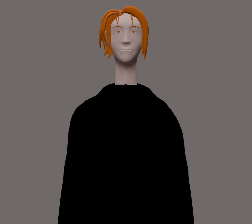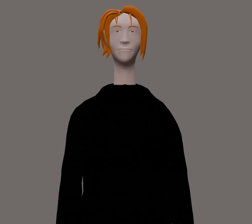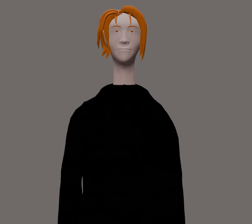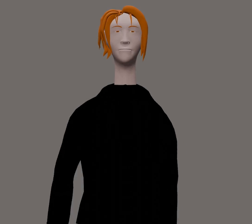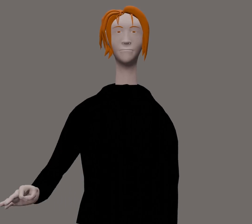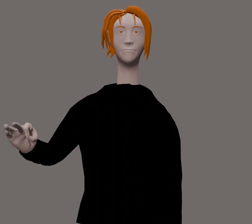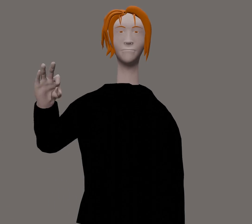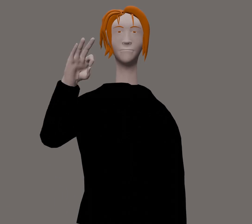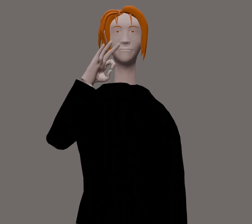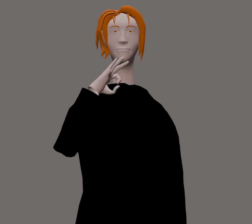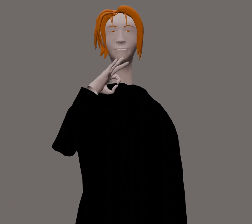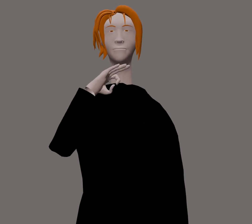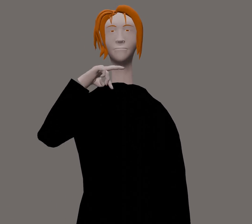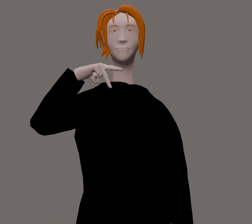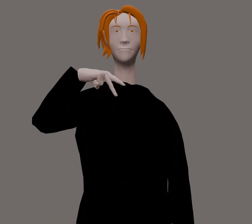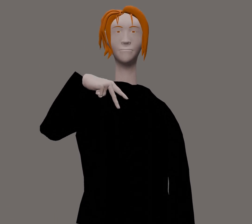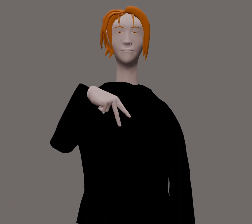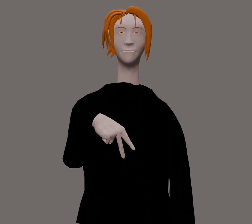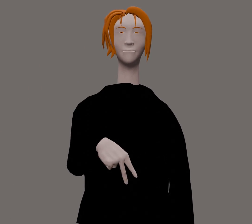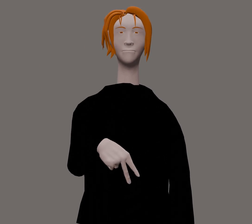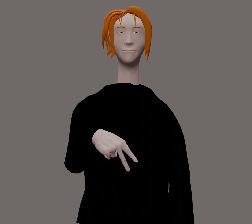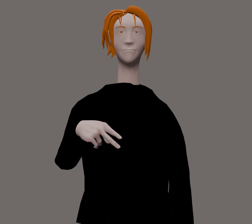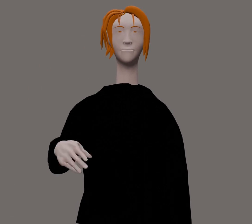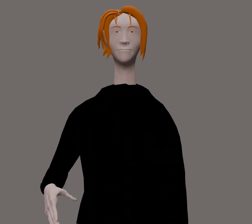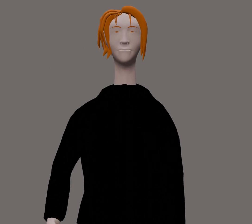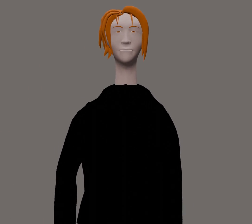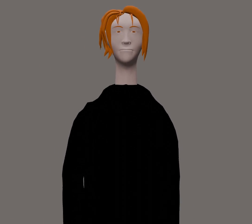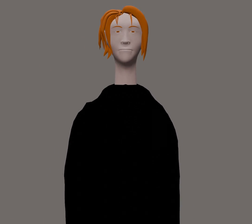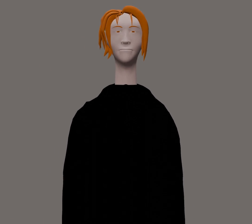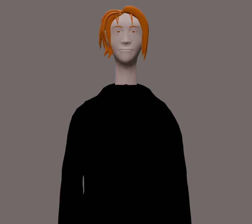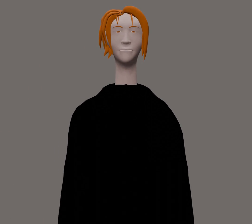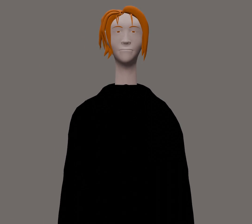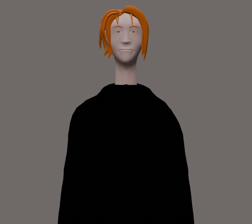Bolo Tie